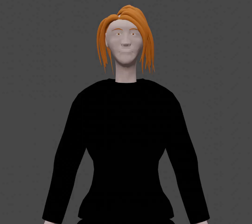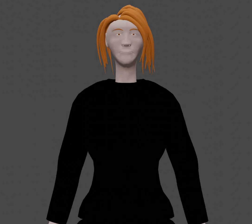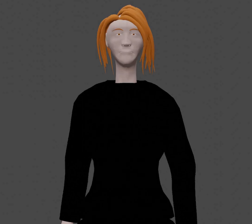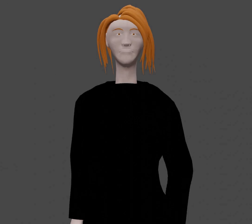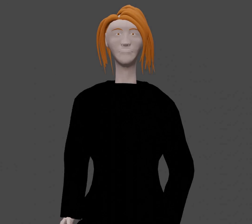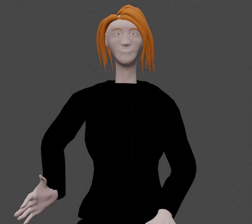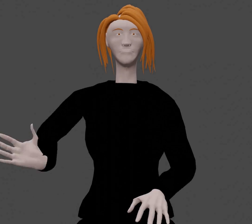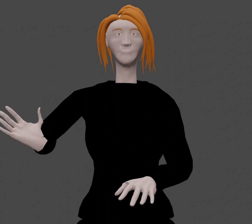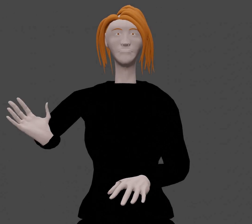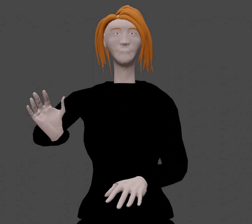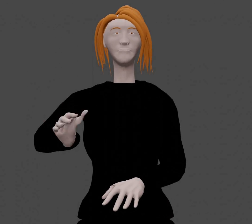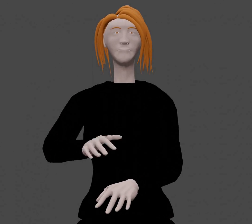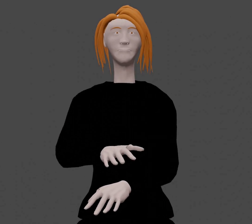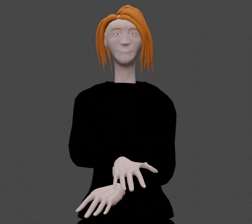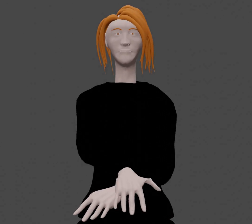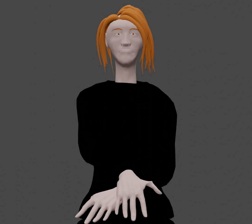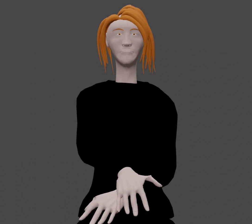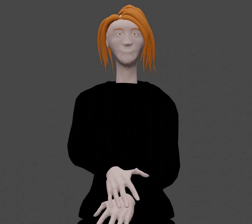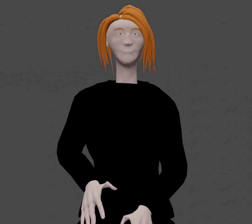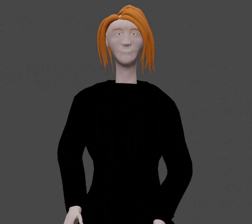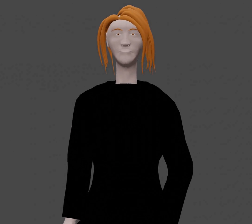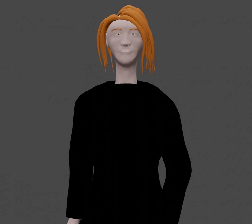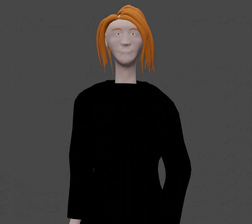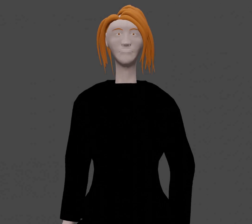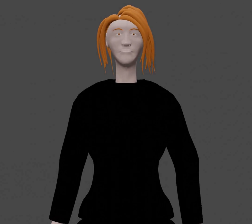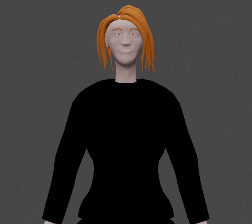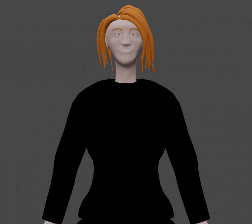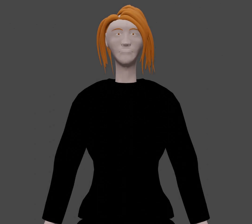Assimilate